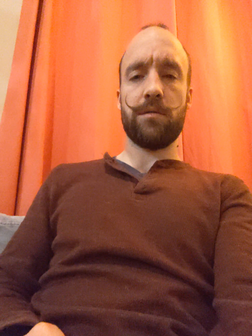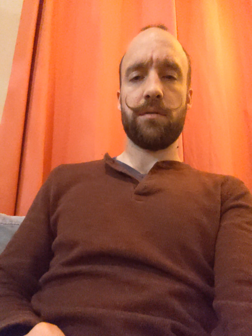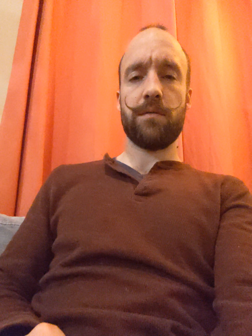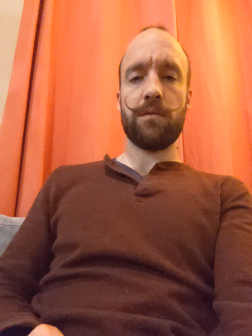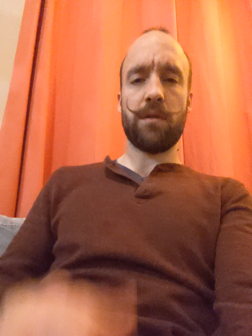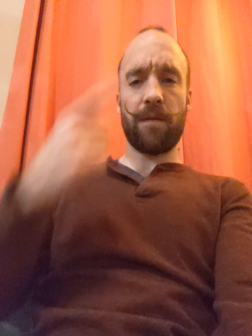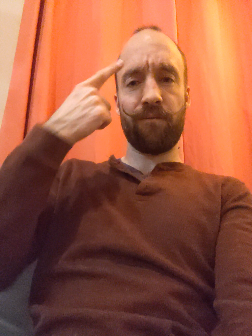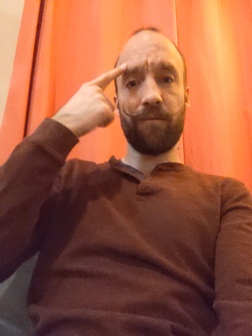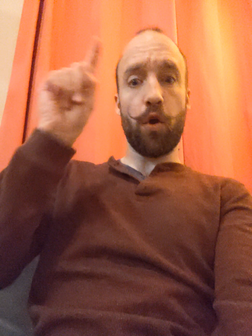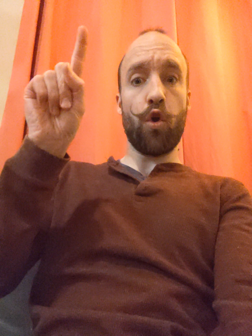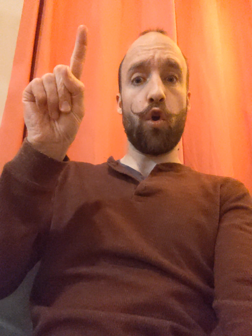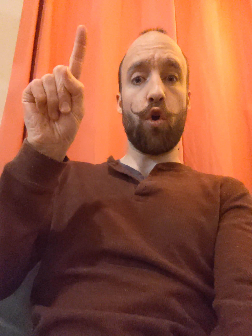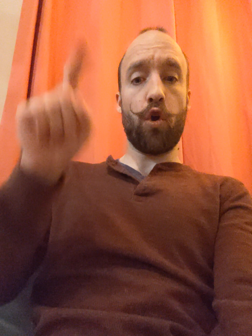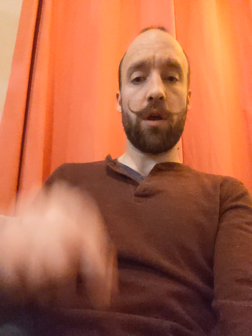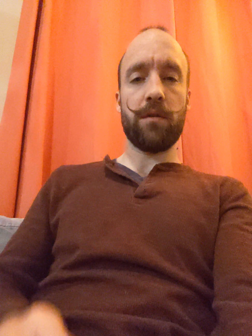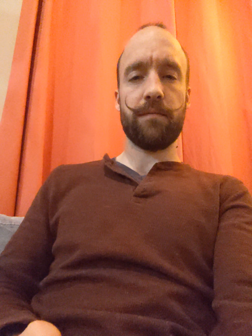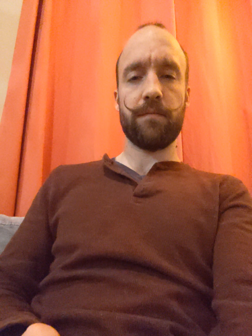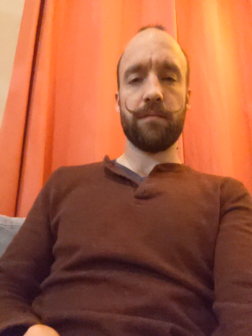for